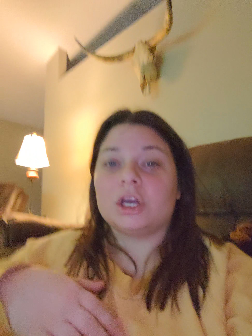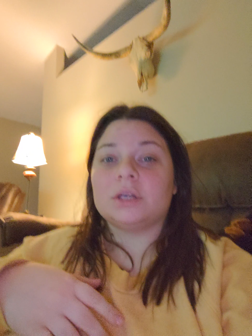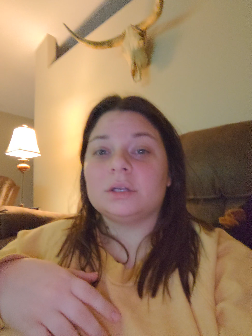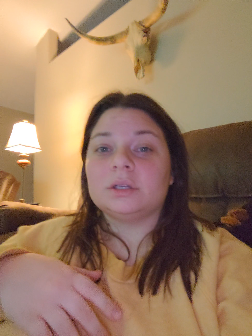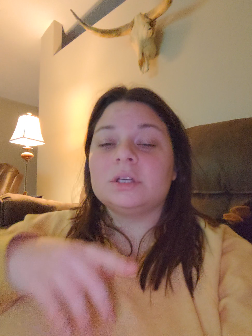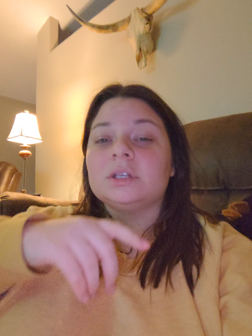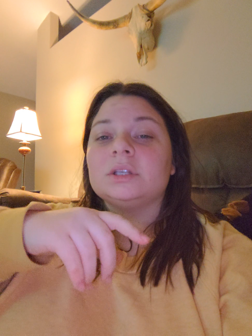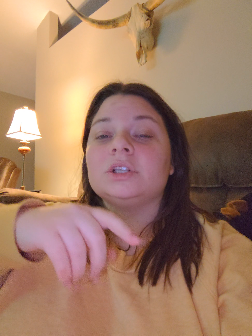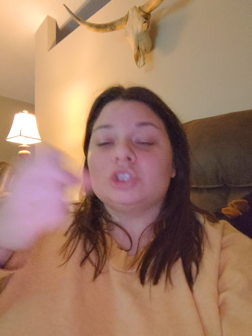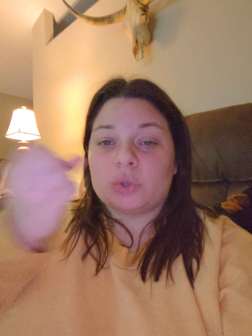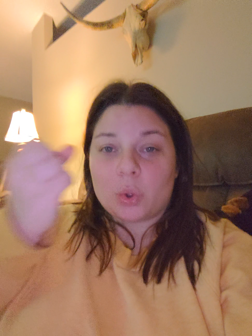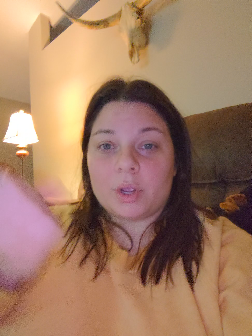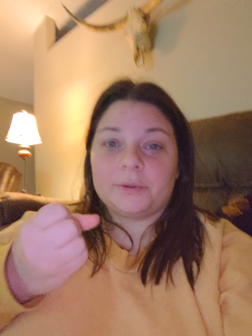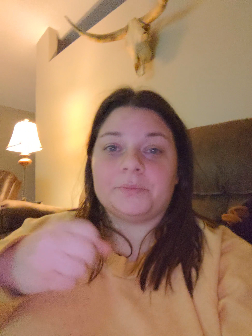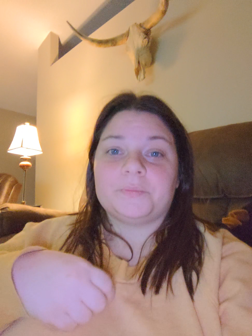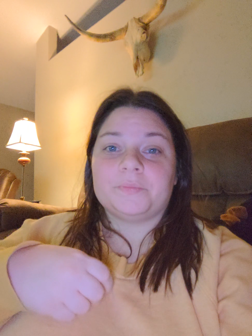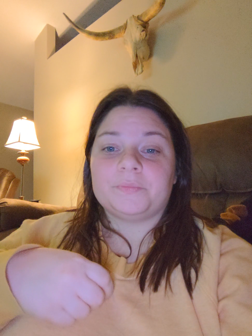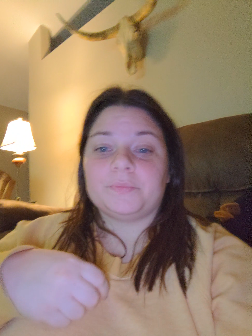drawer